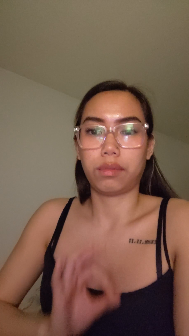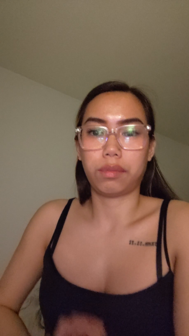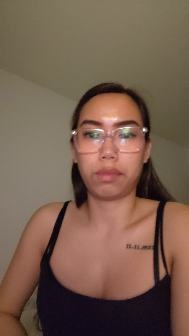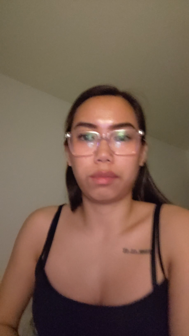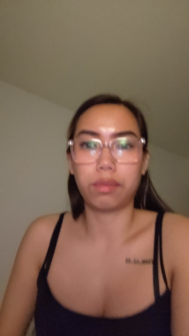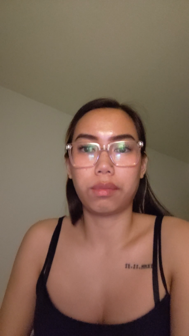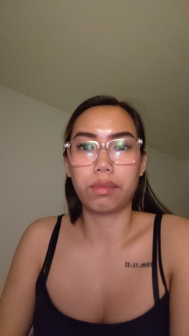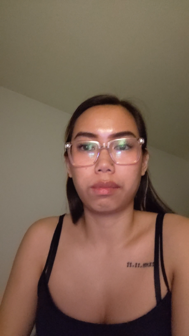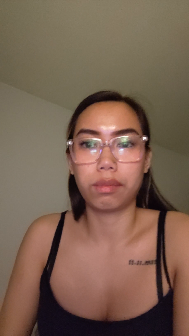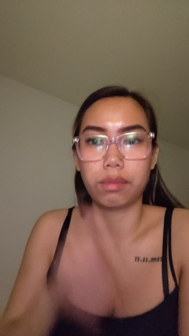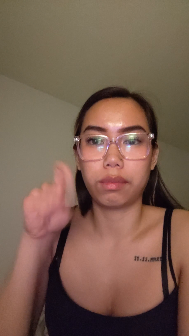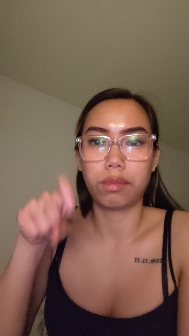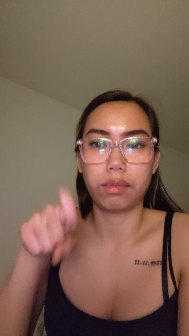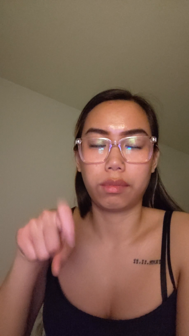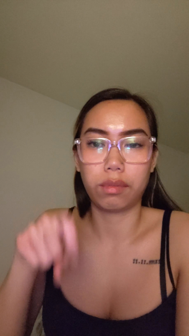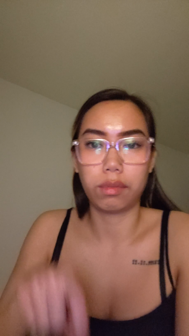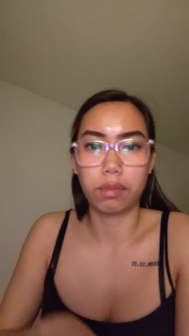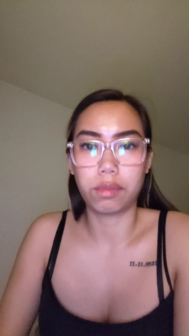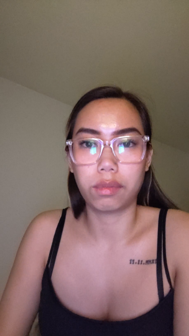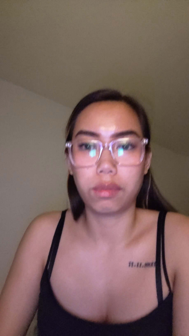need